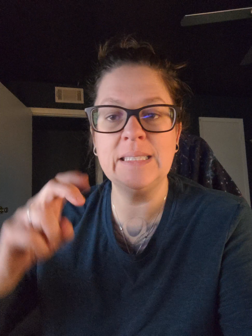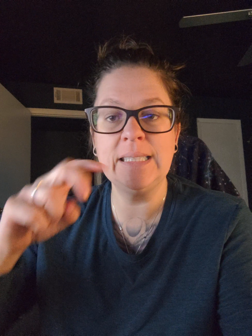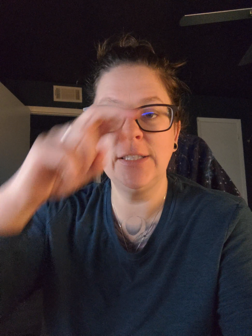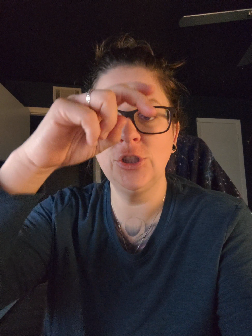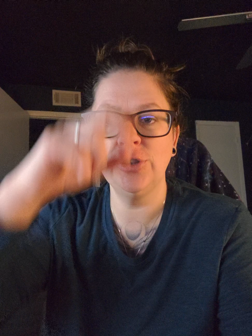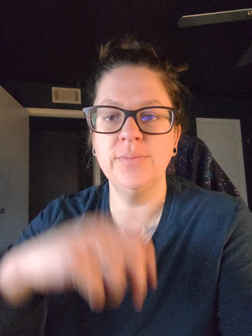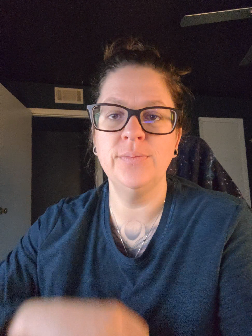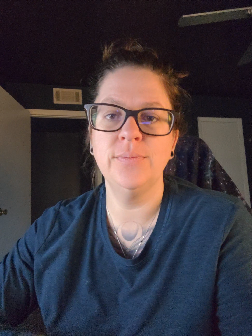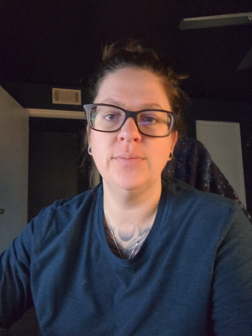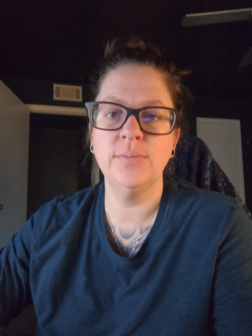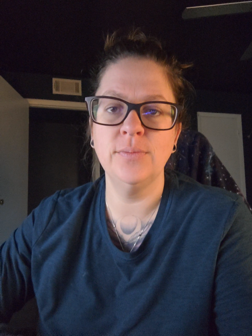stairs